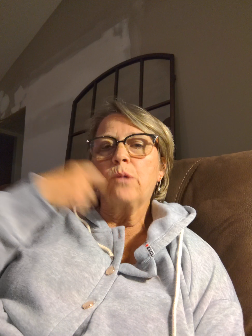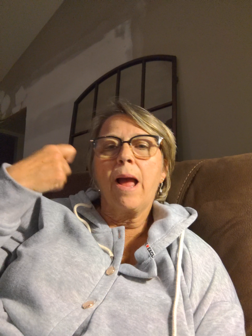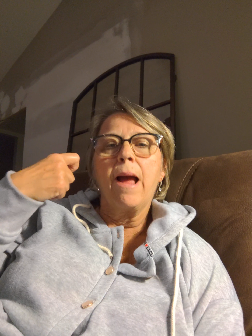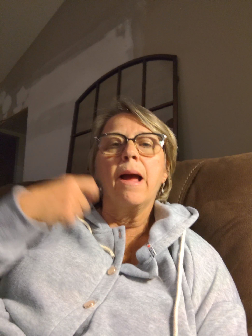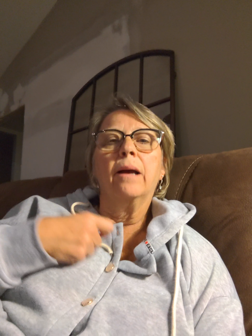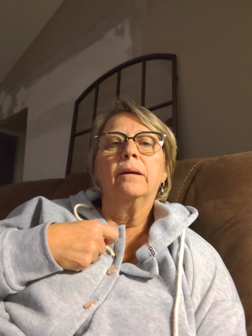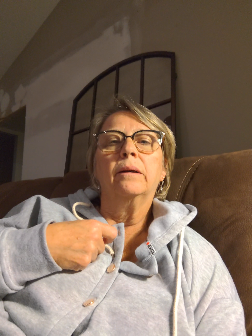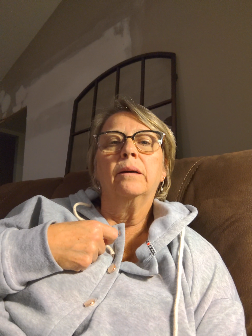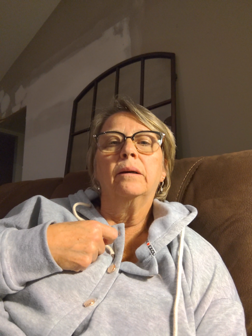dry